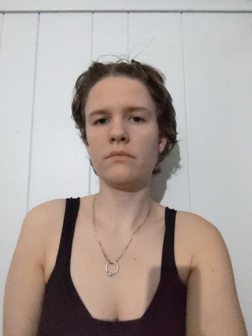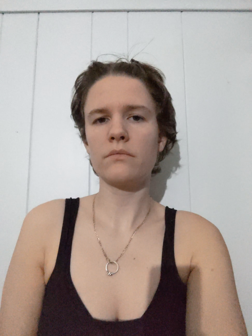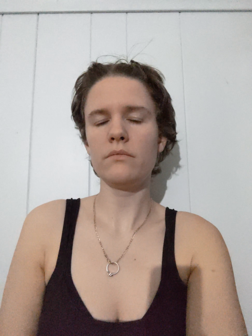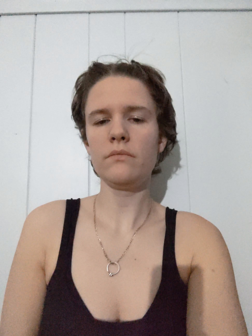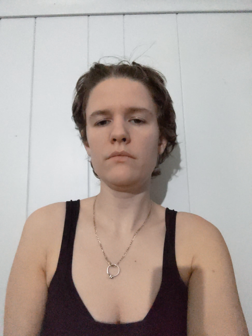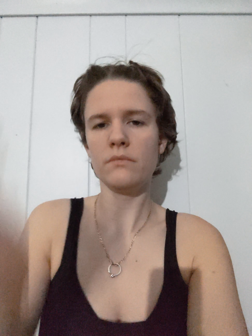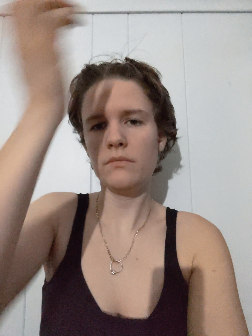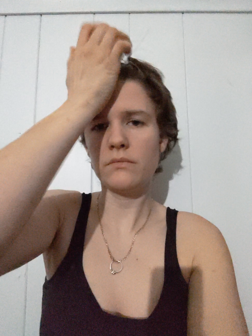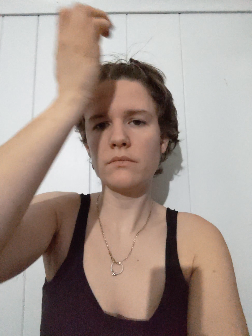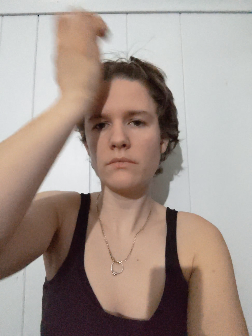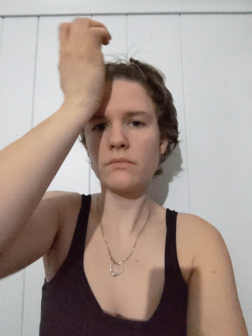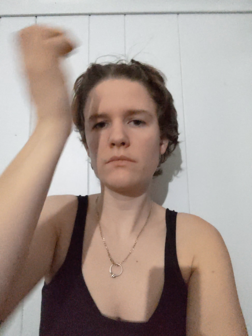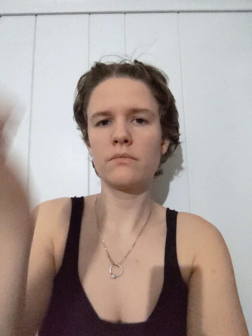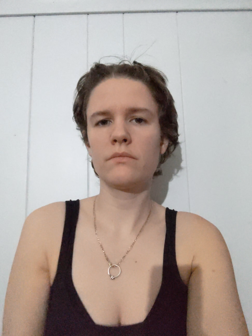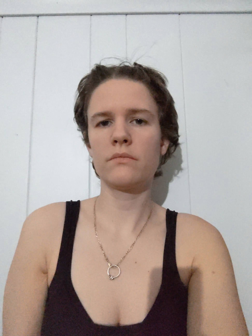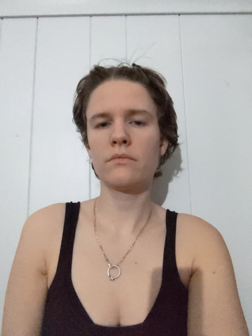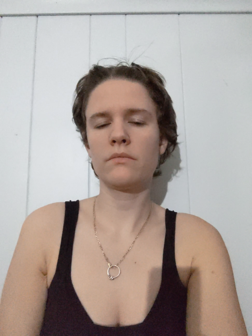garbage